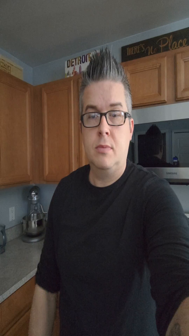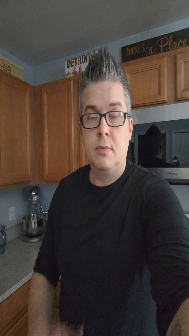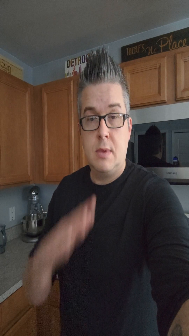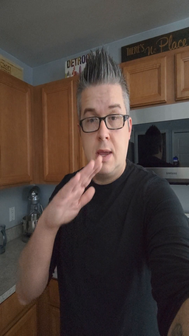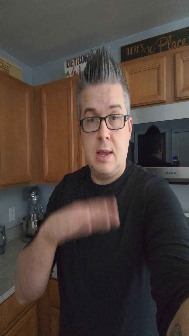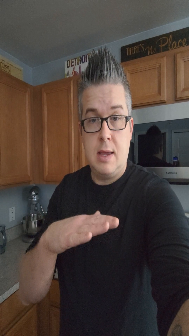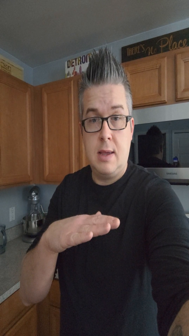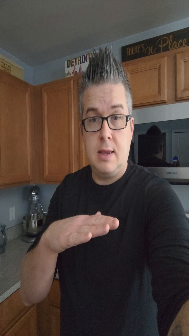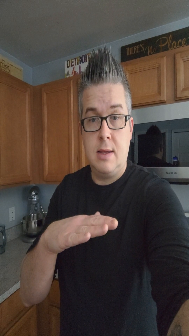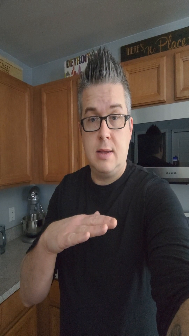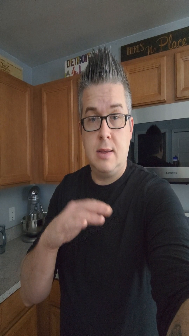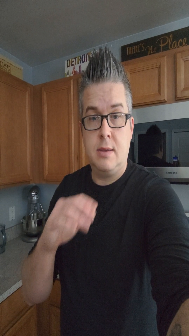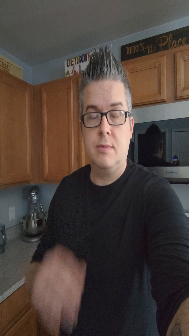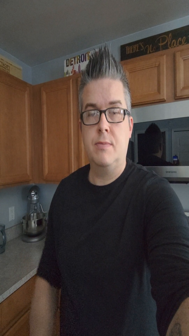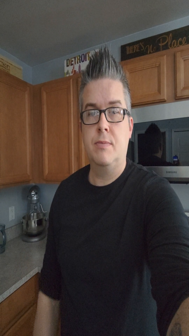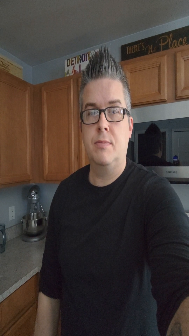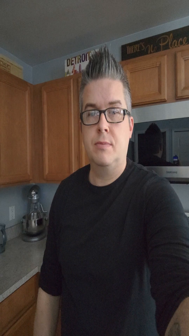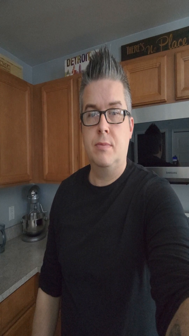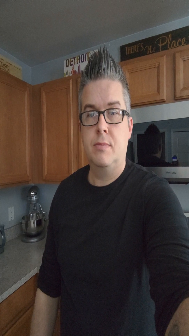on